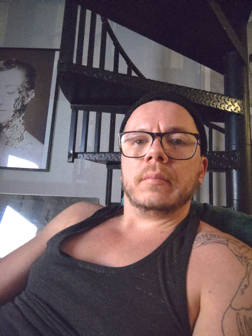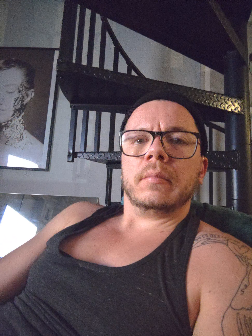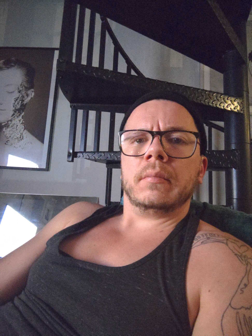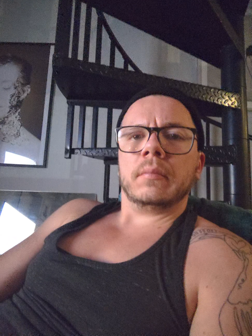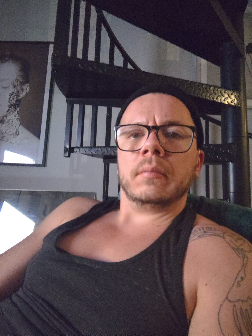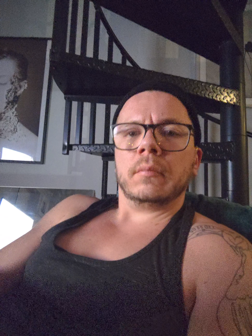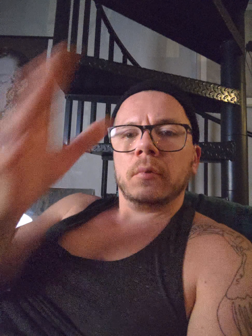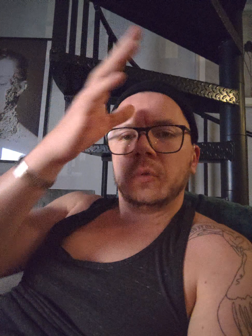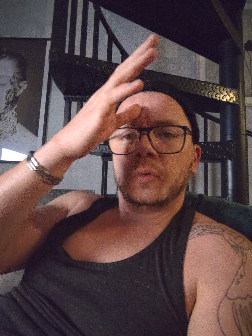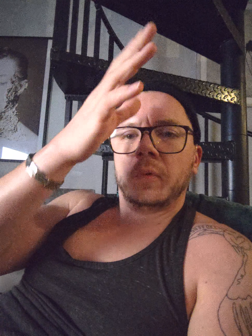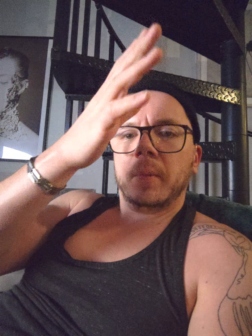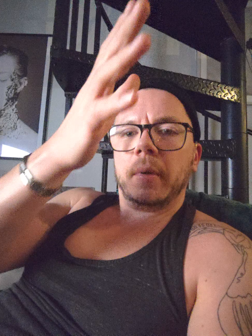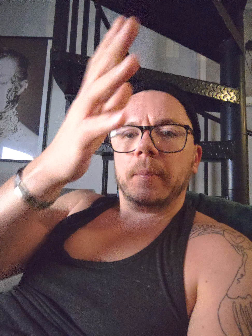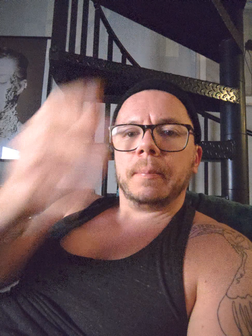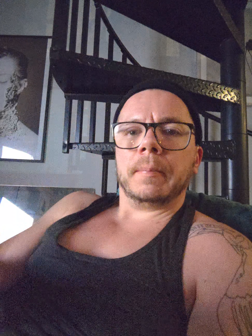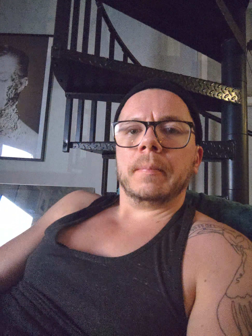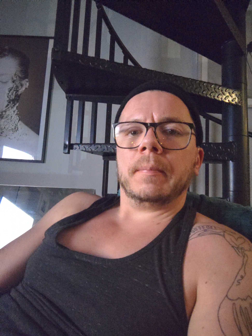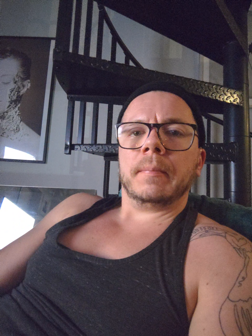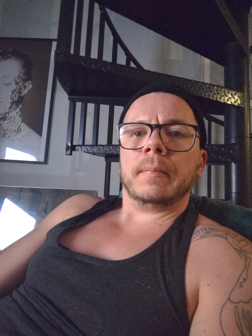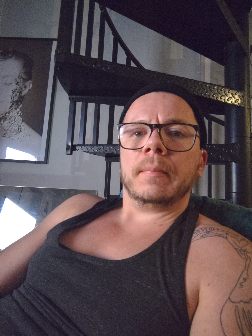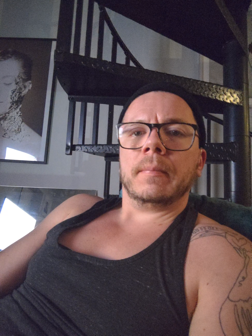grandpa